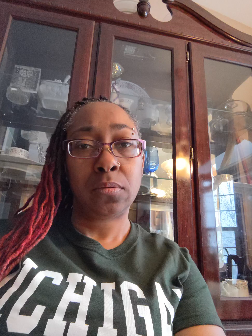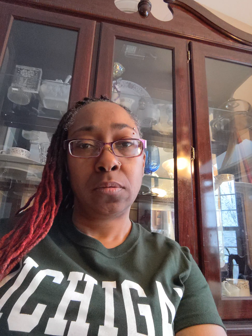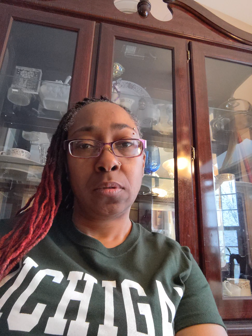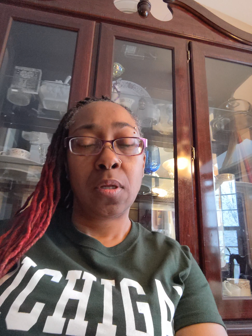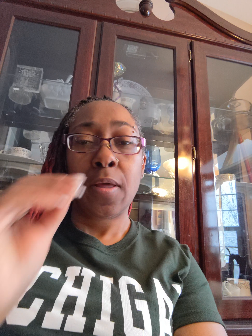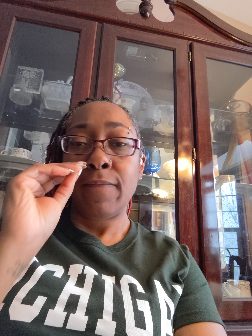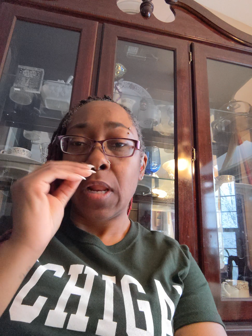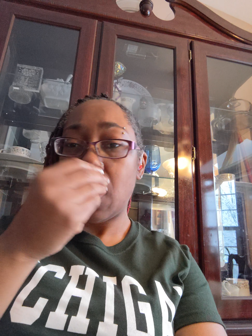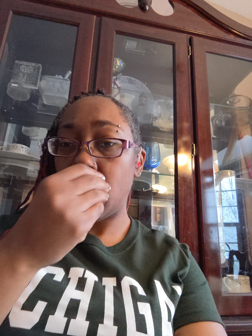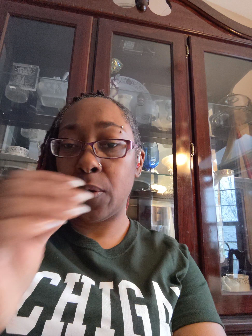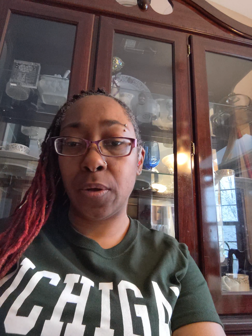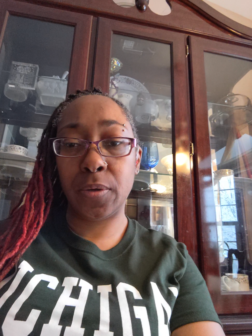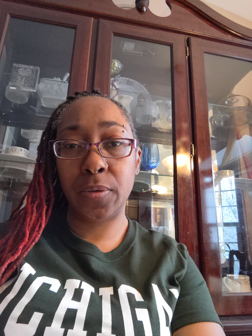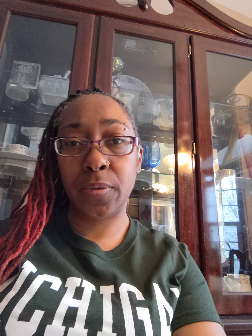flower